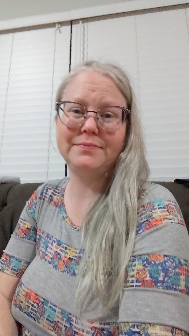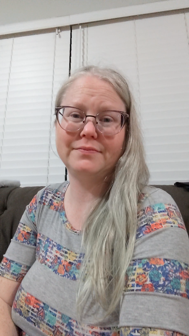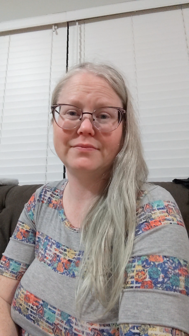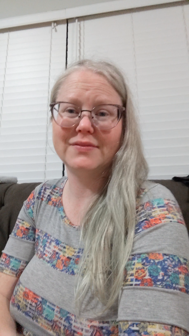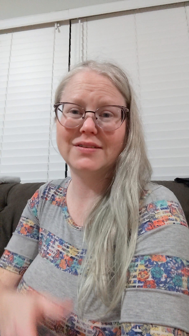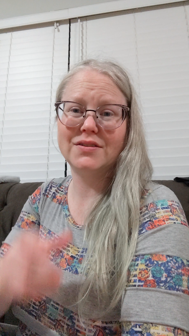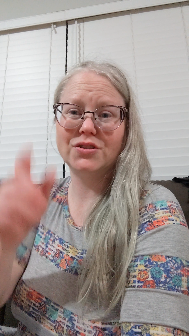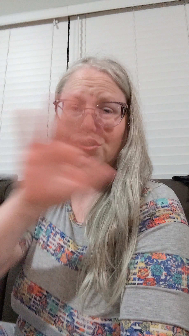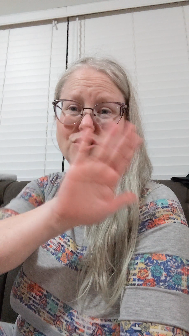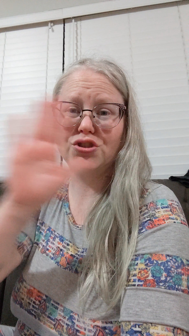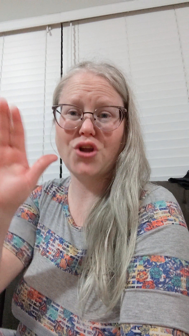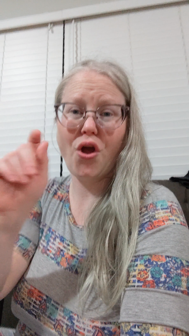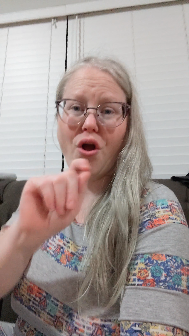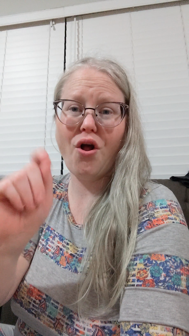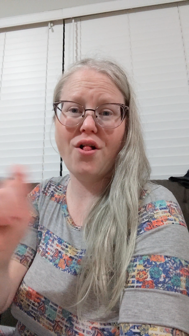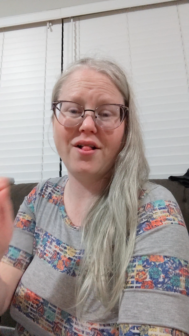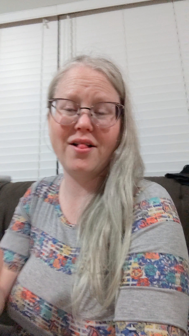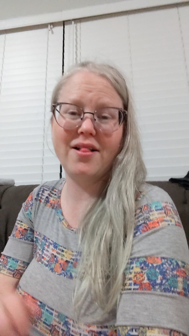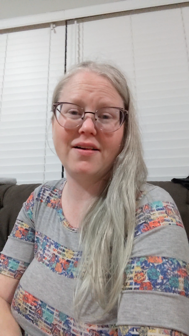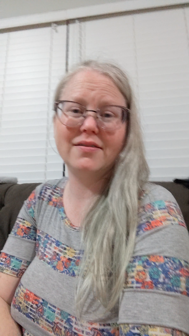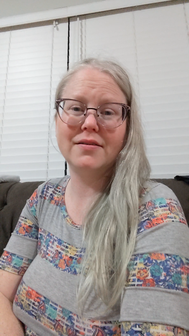chalk